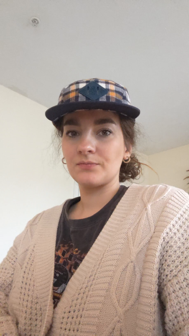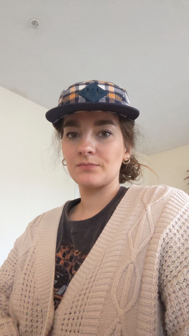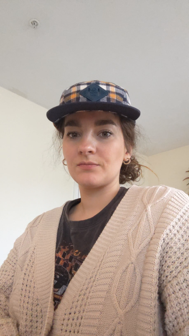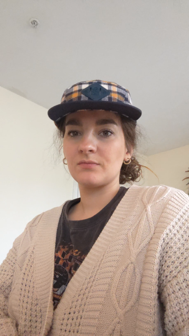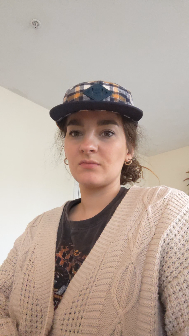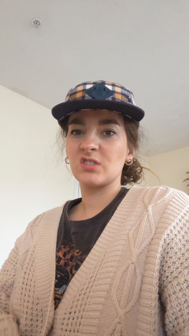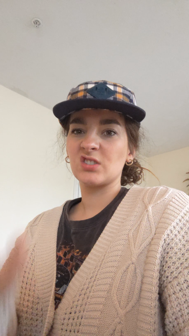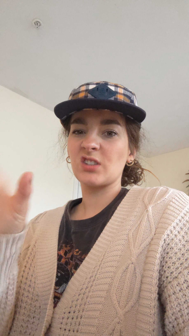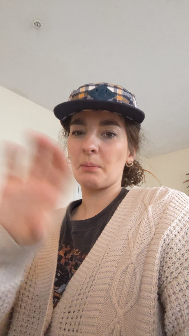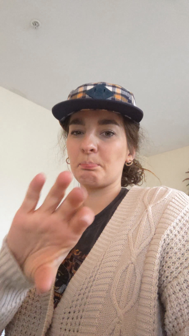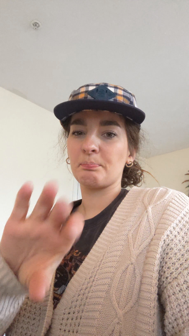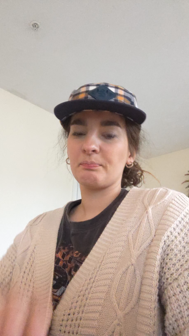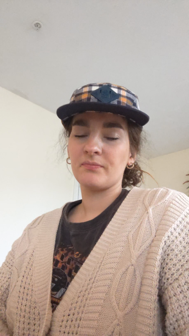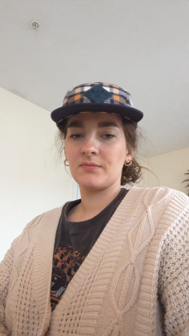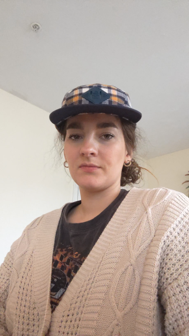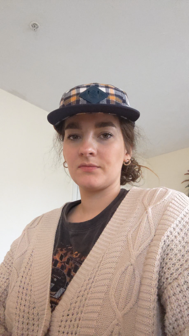dump